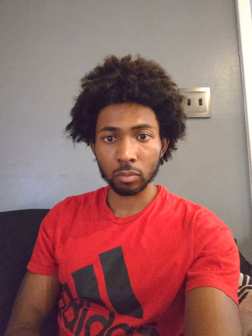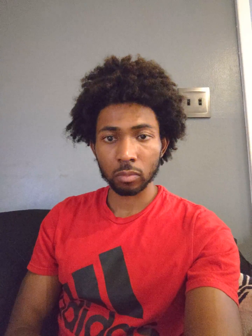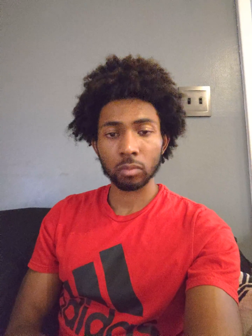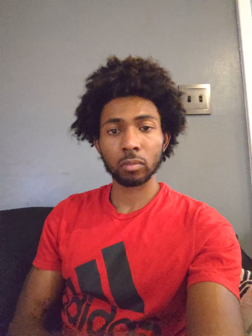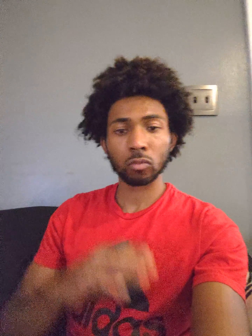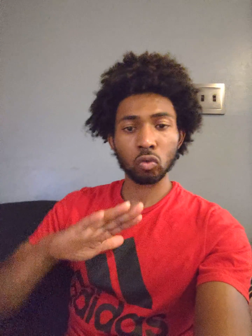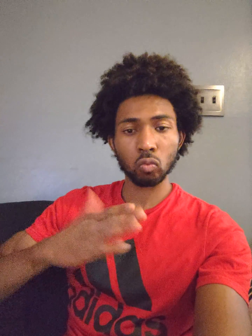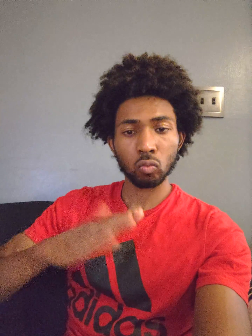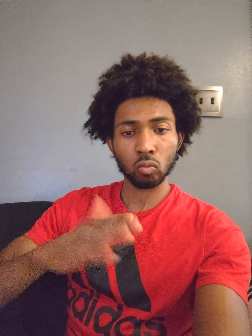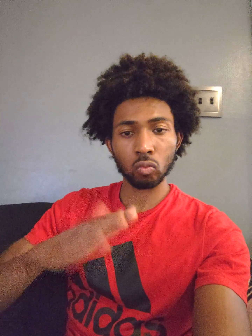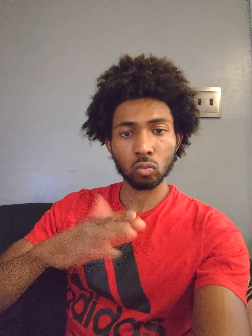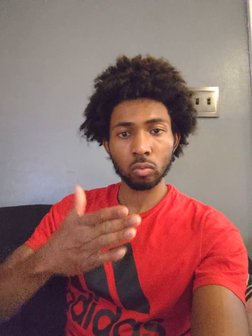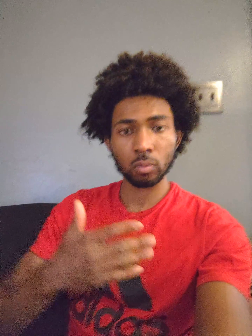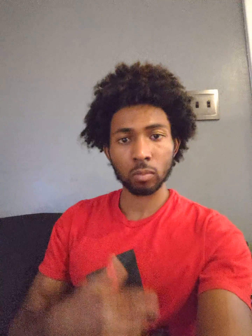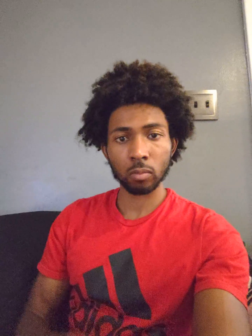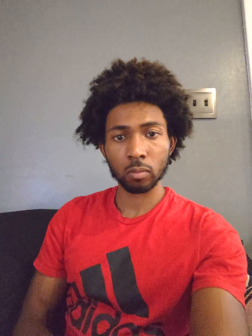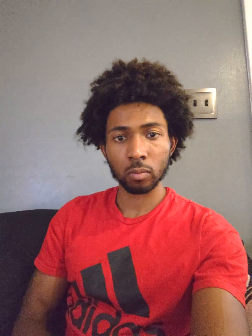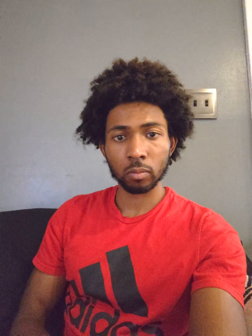cook